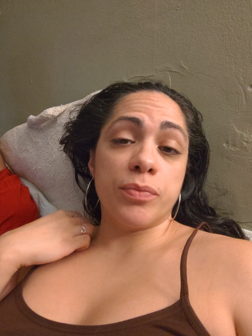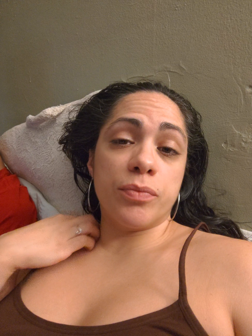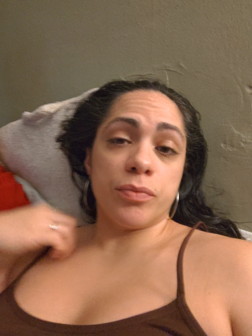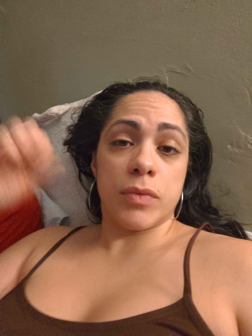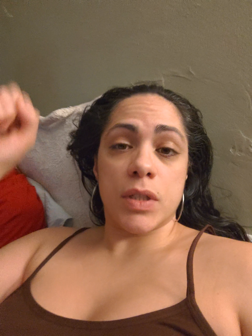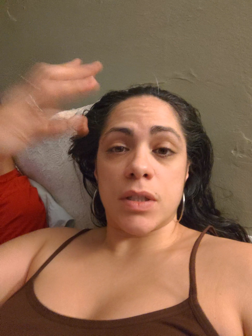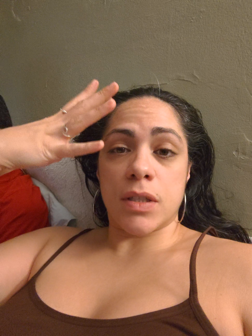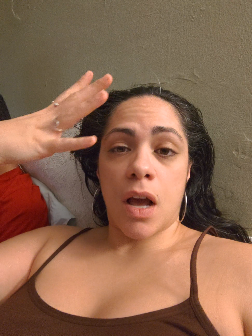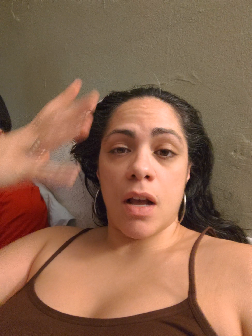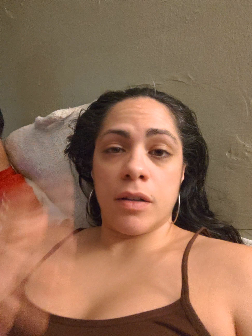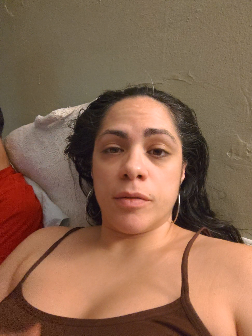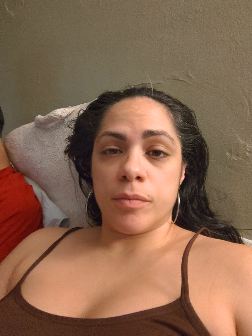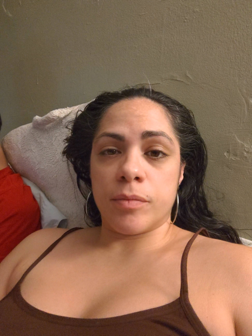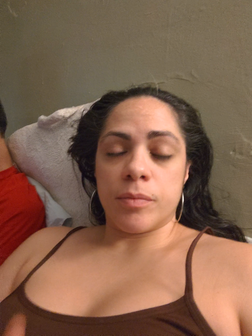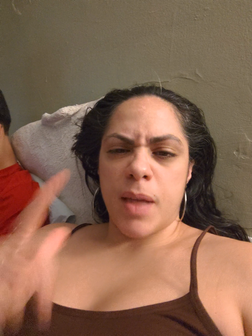sun